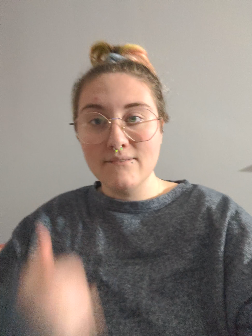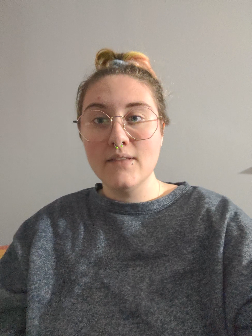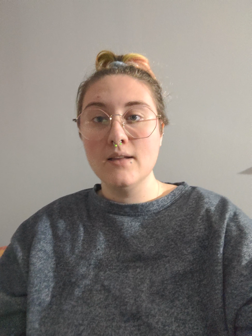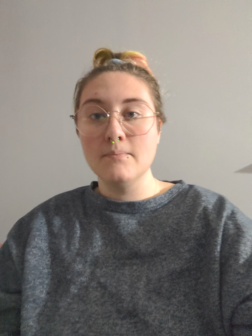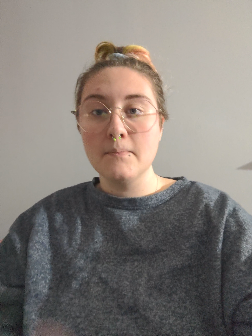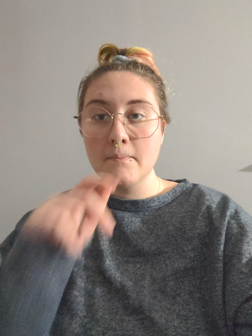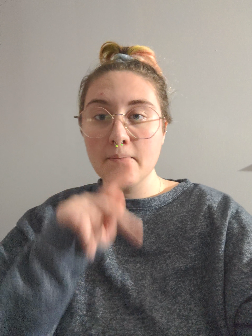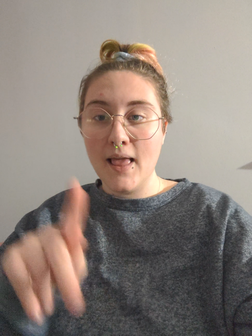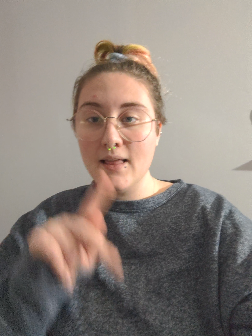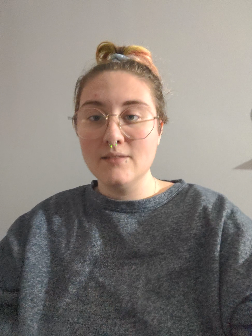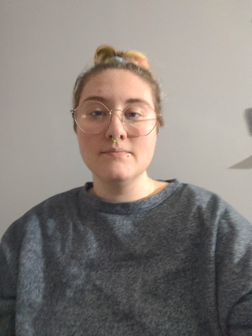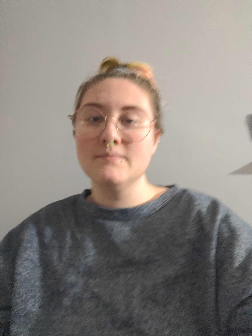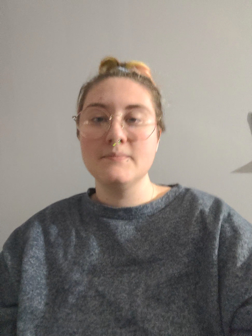pen